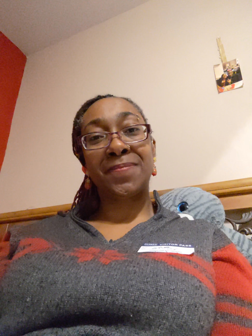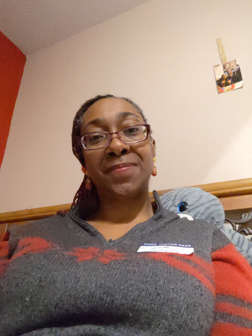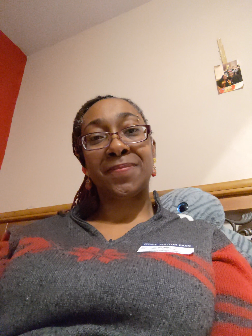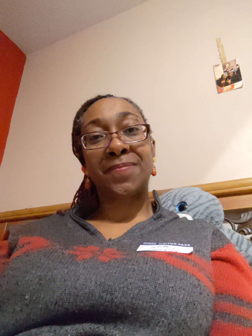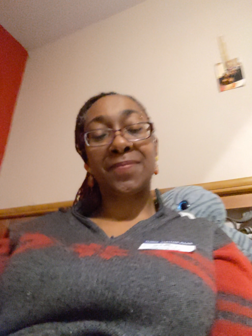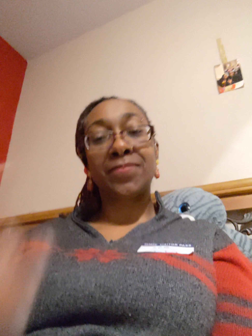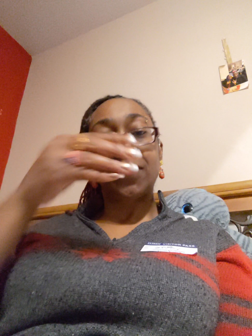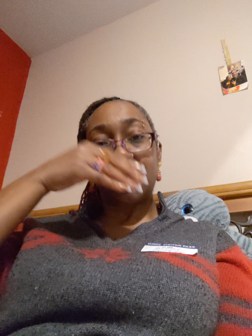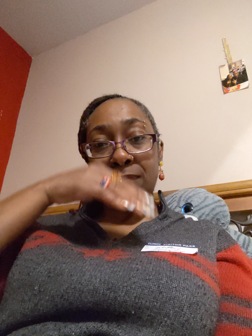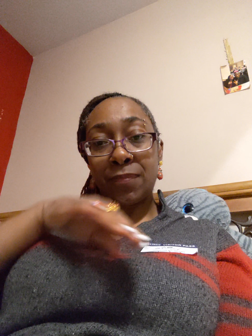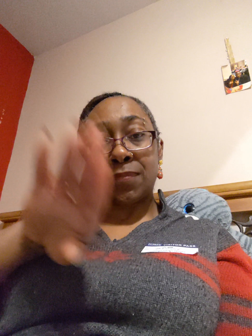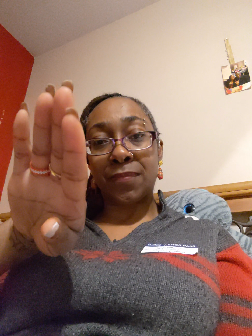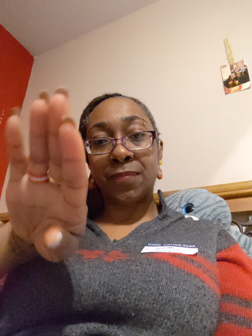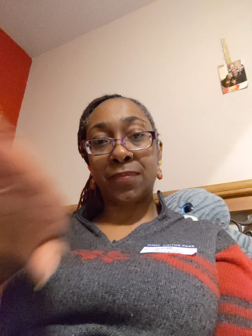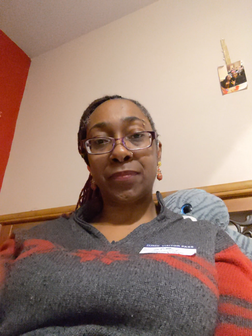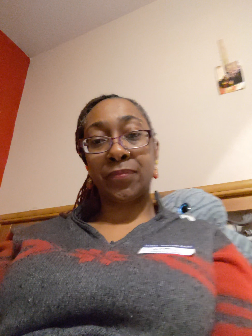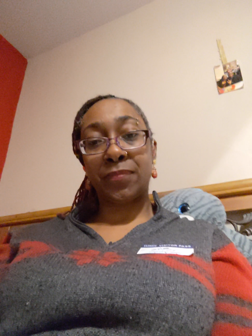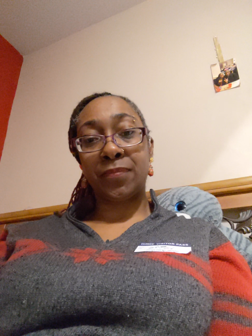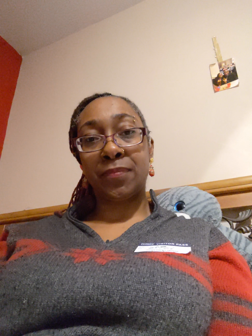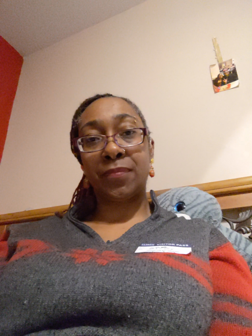elephant